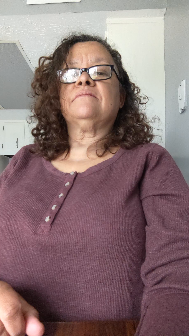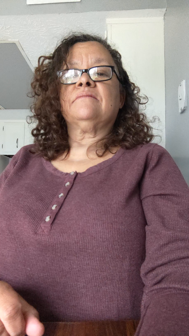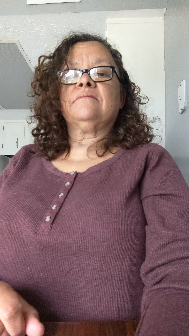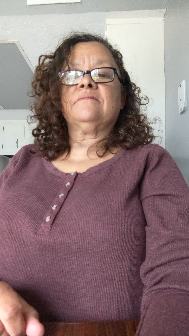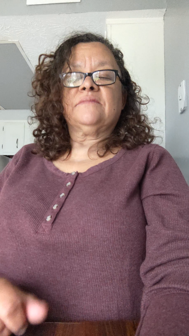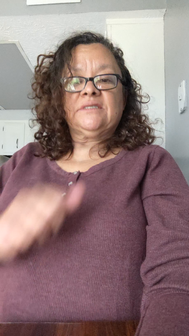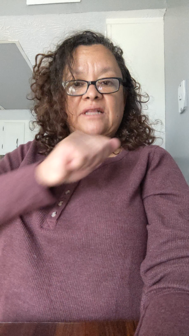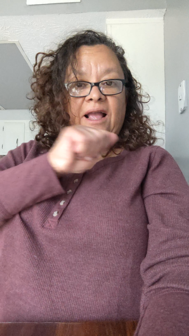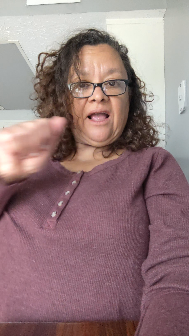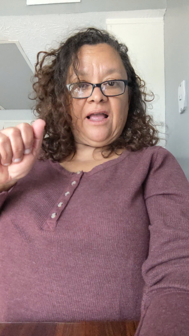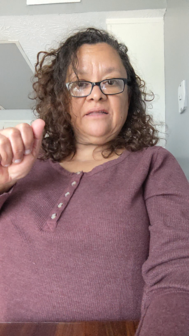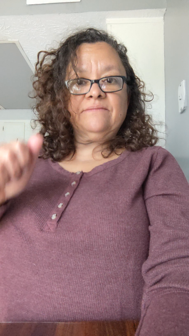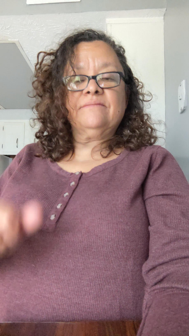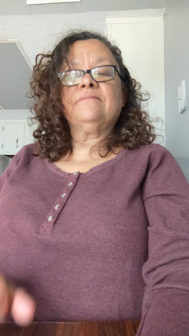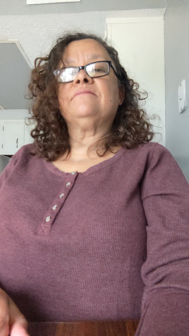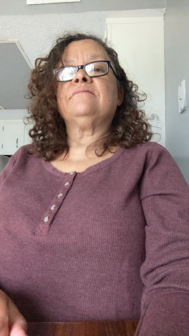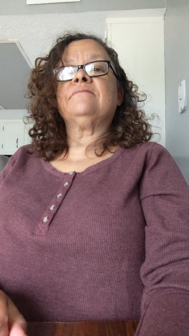a